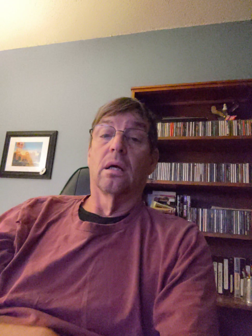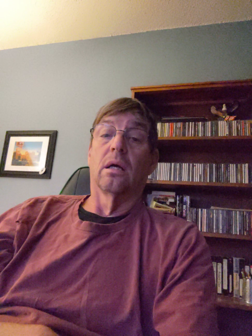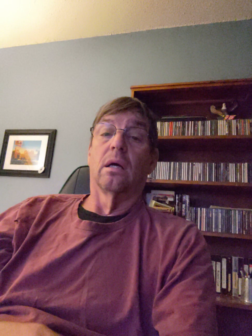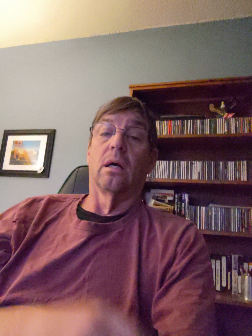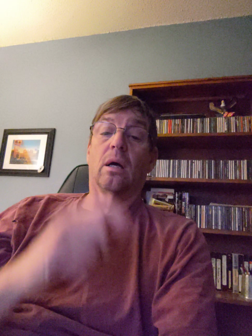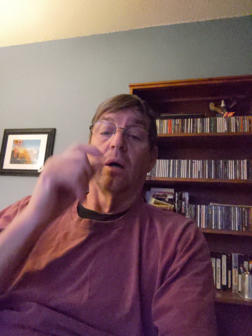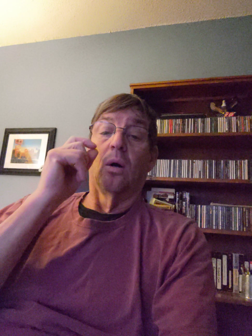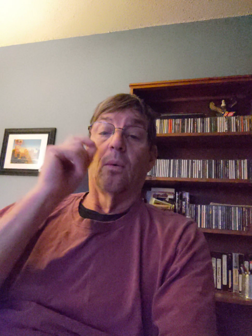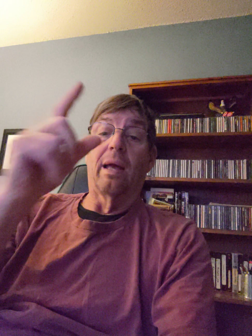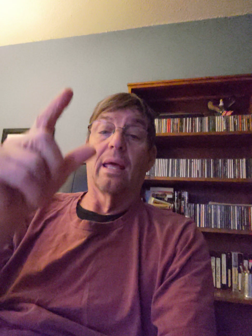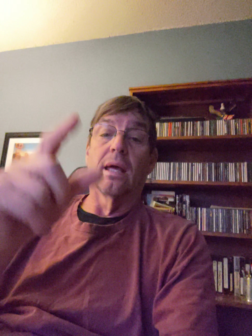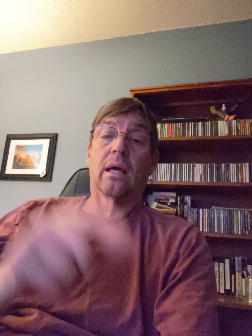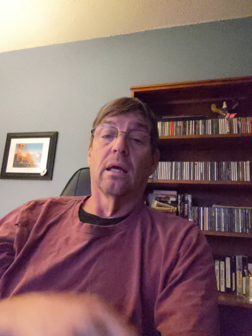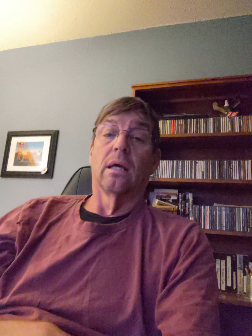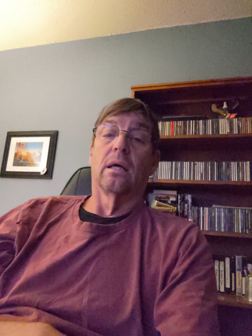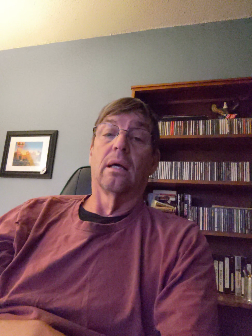awake